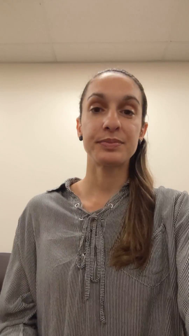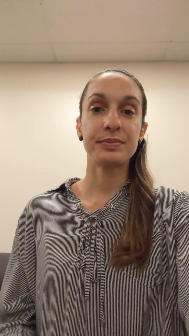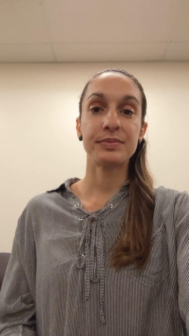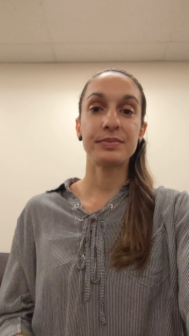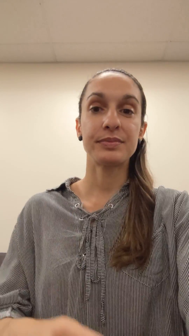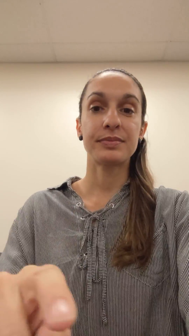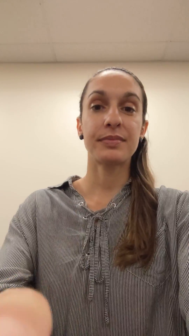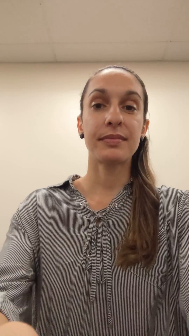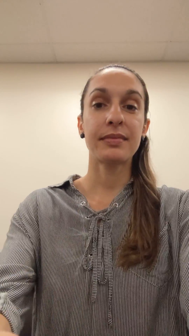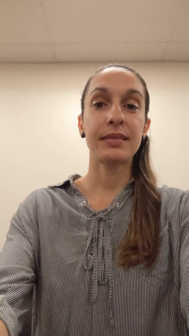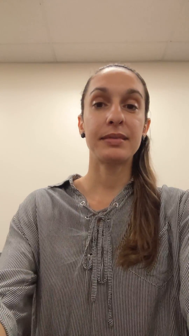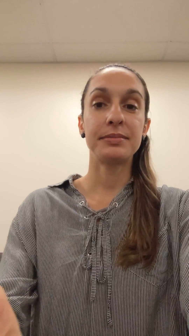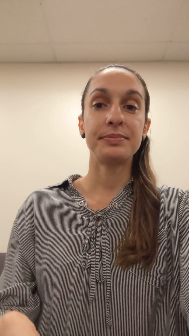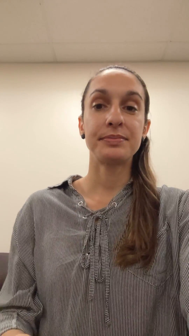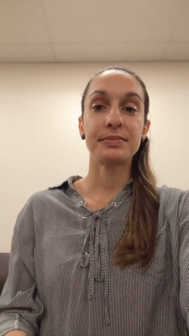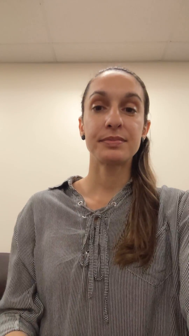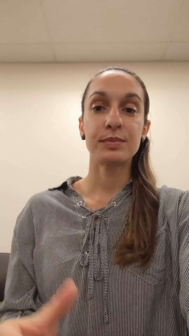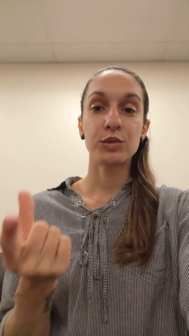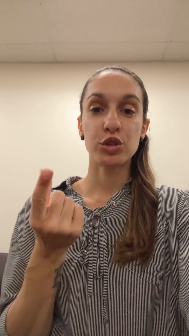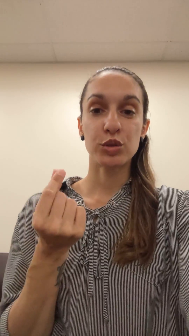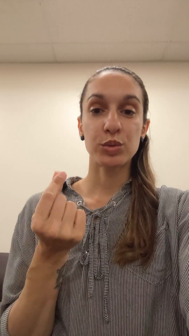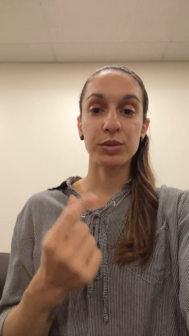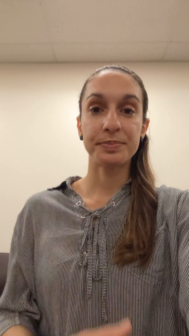do